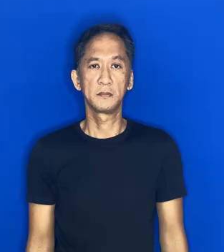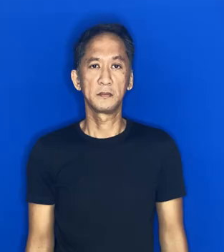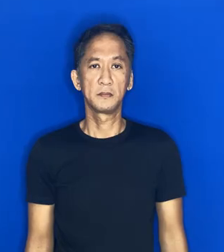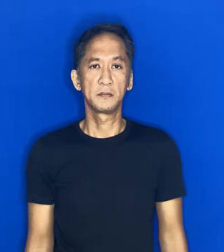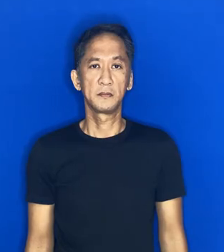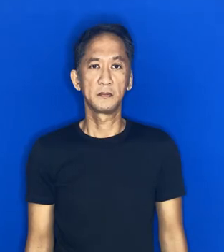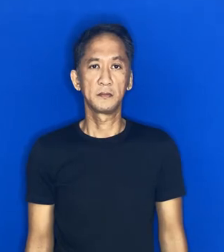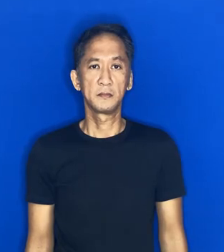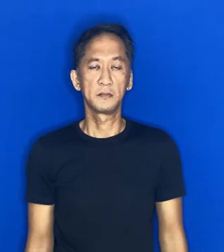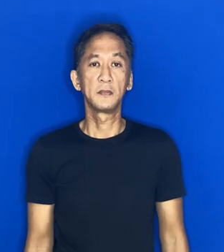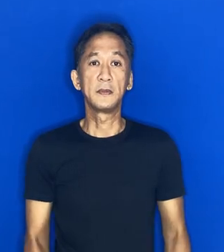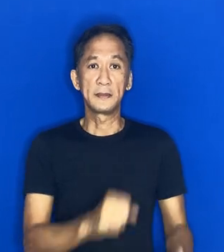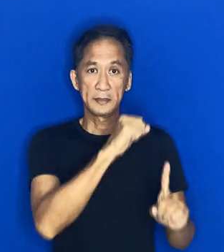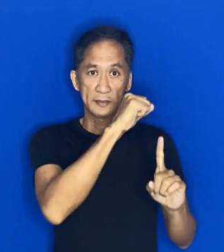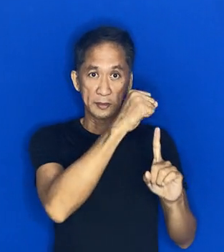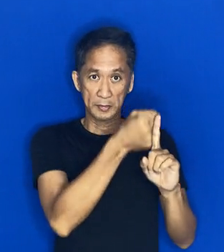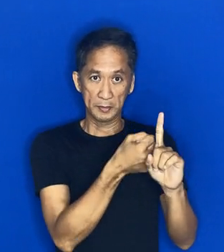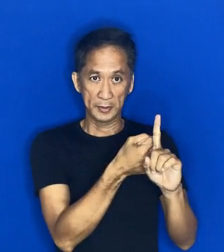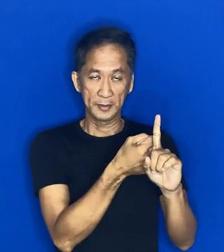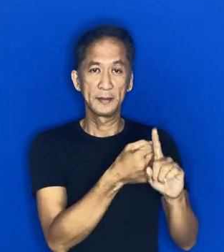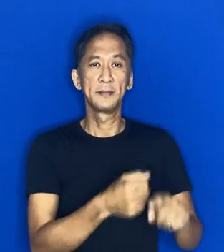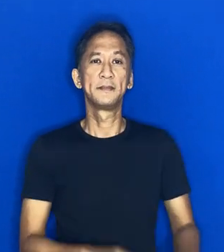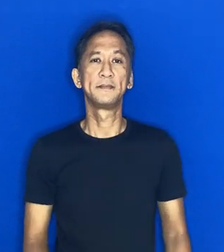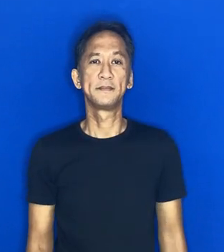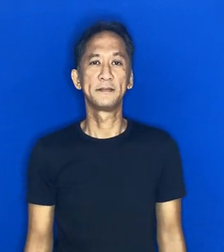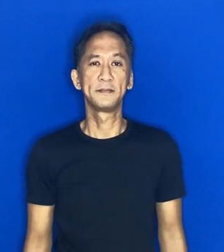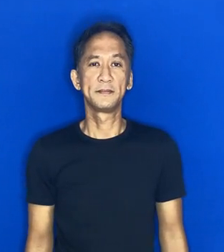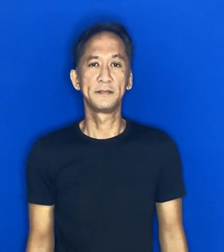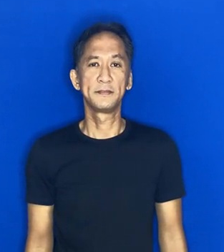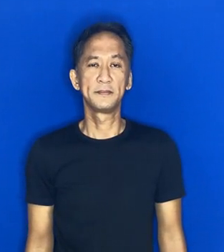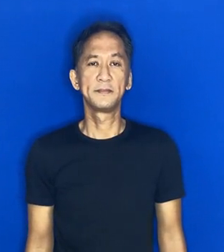september